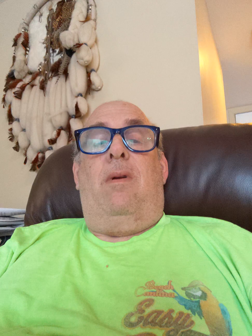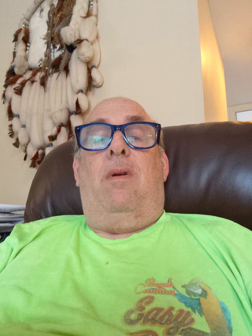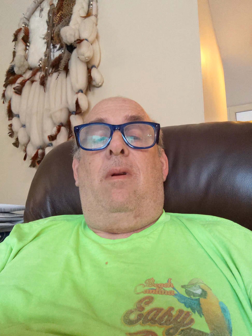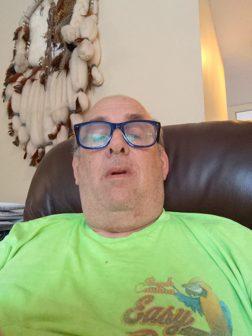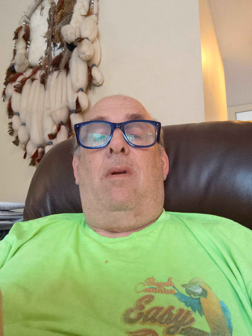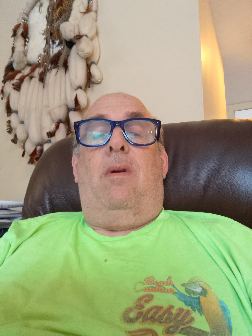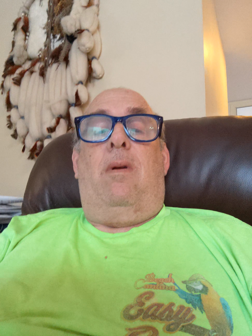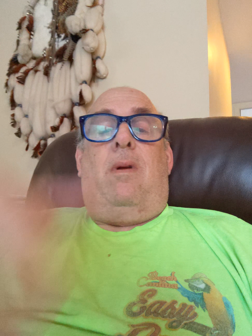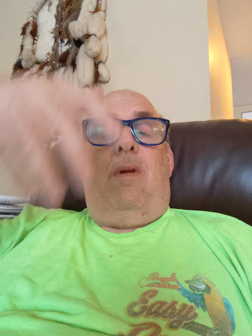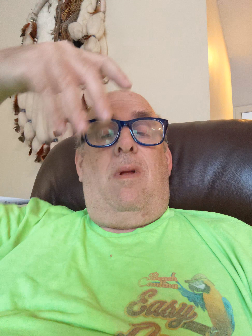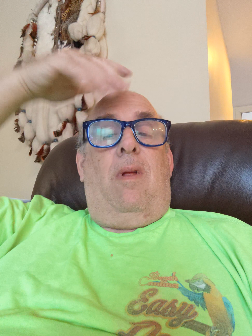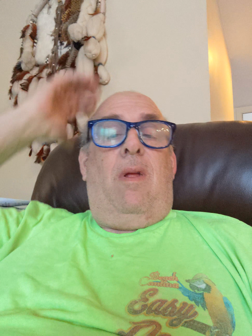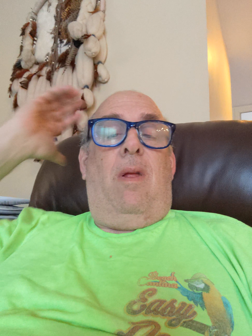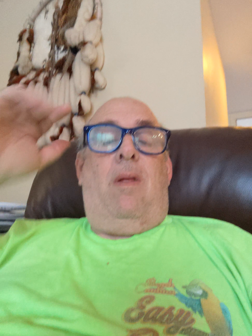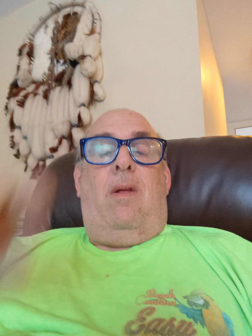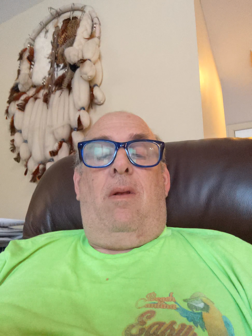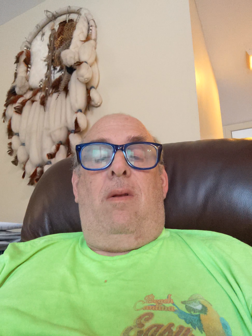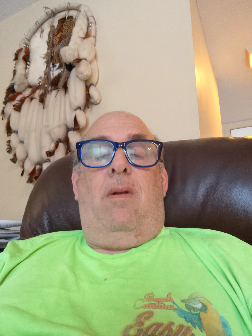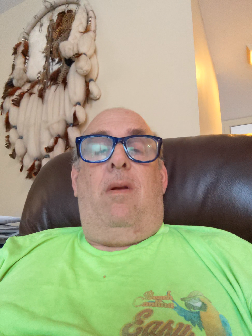lion